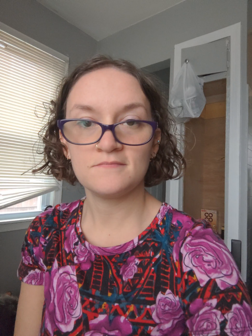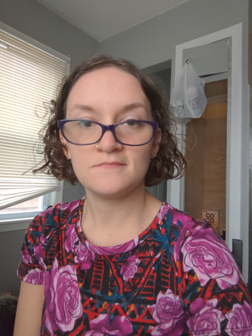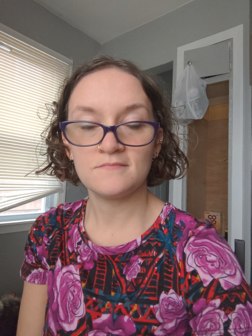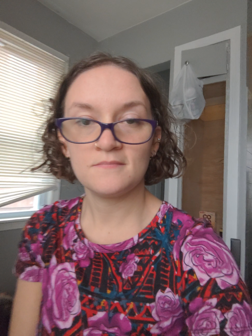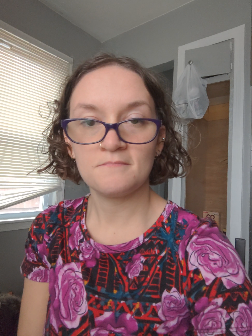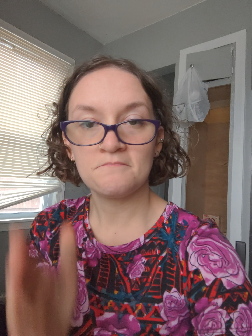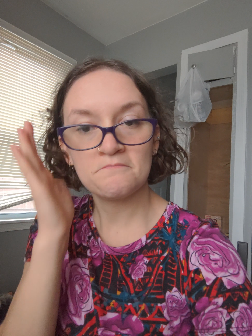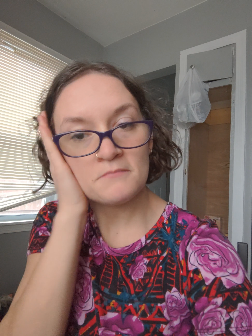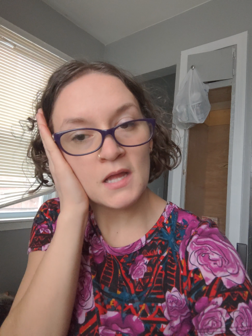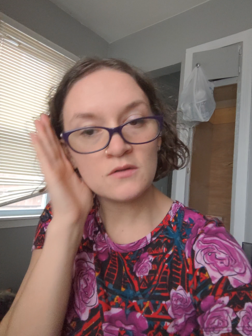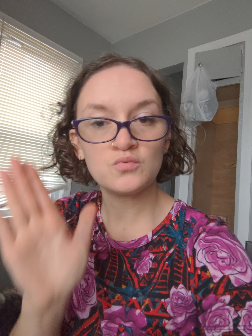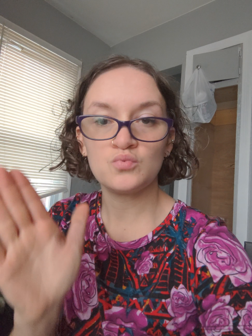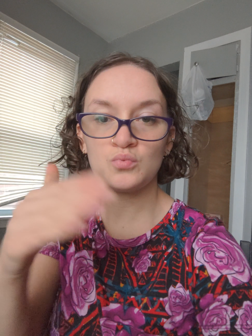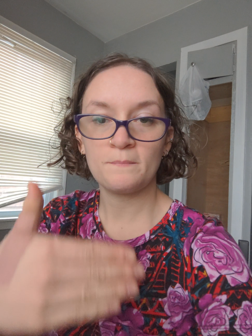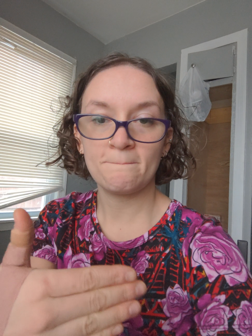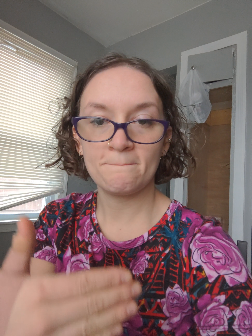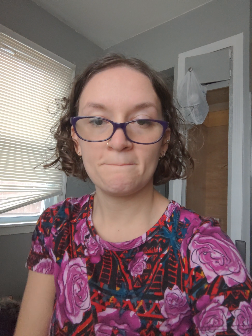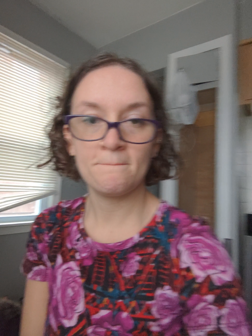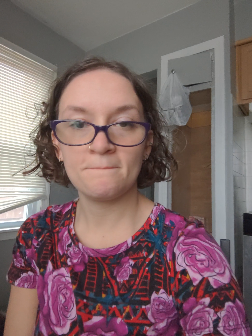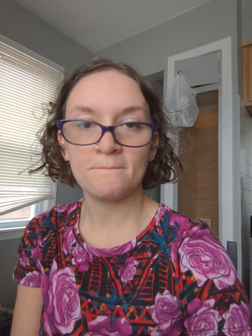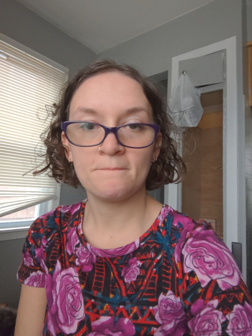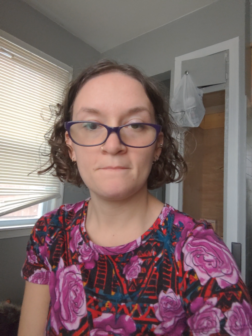bedroom